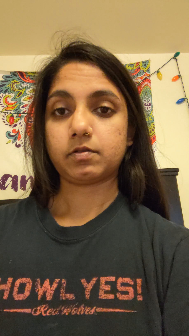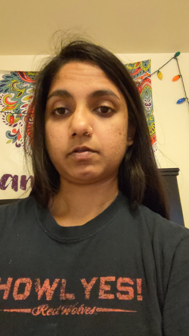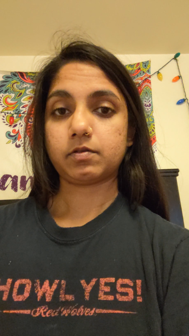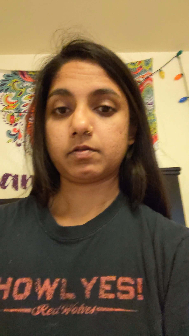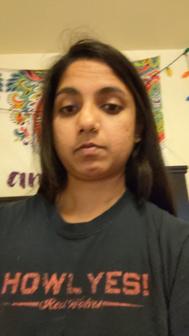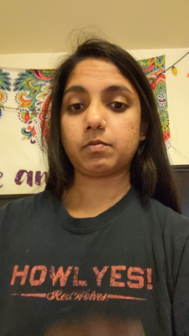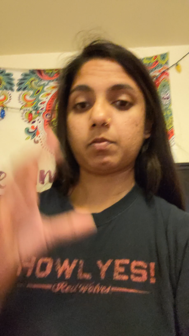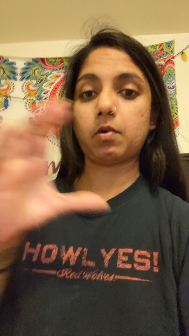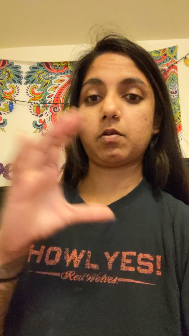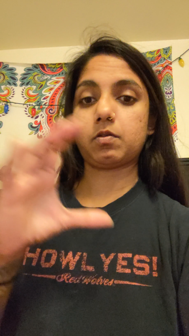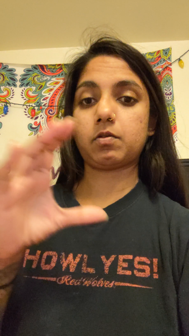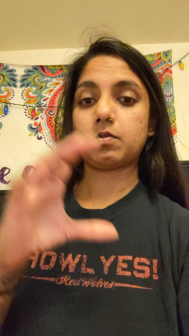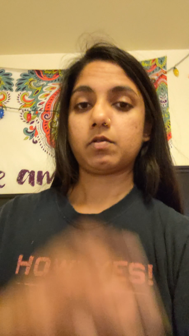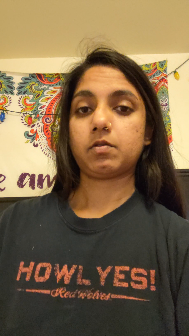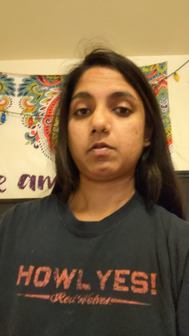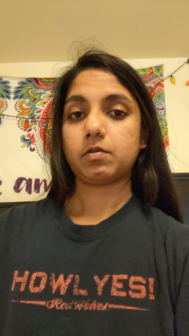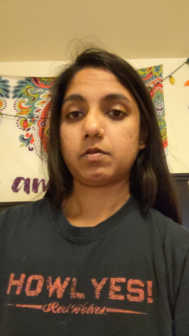ball